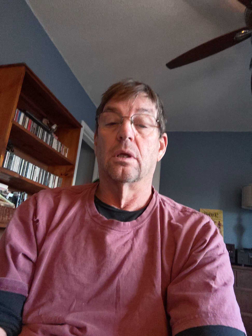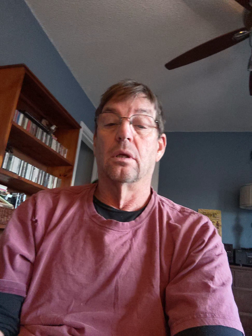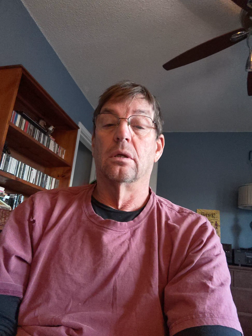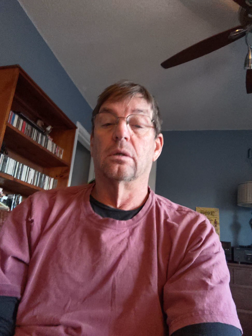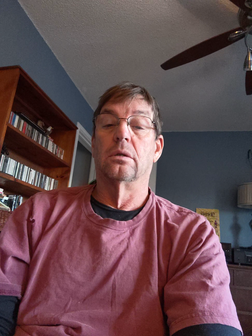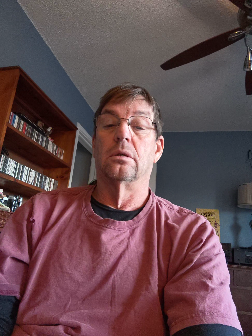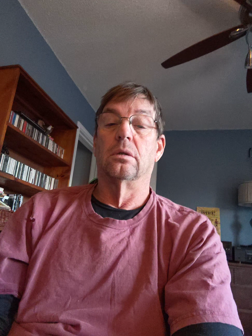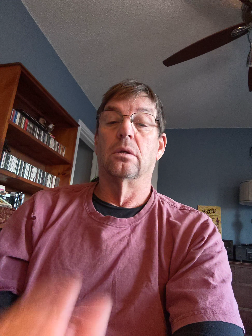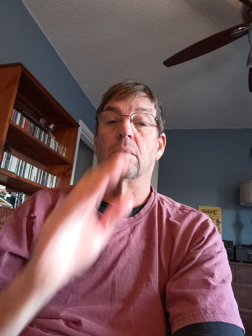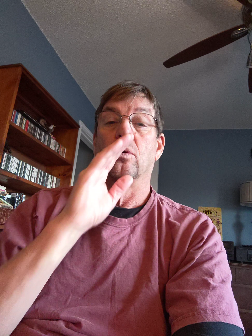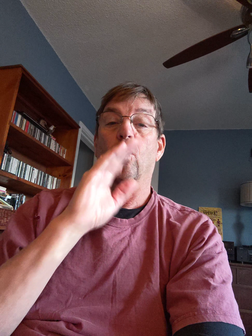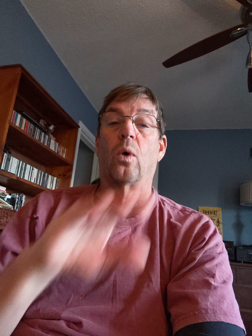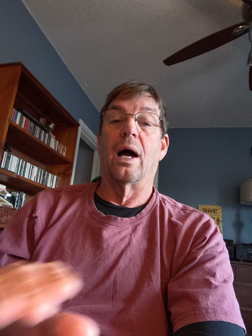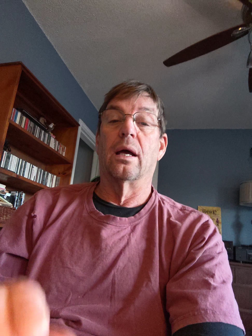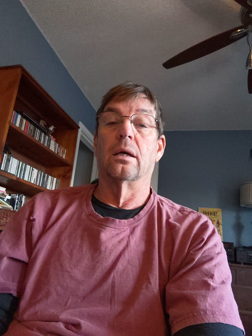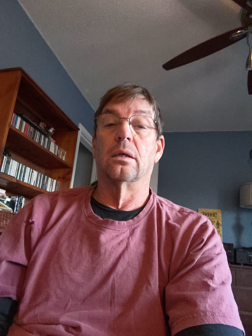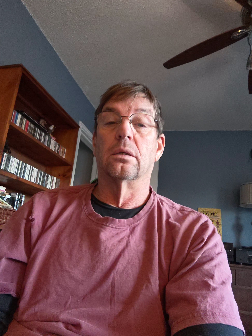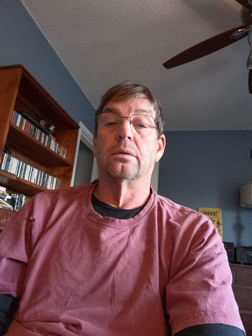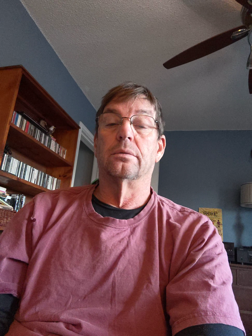quiet